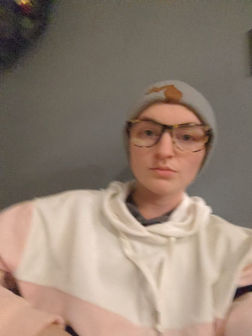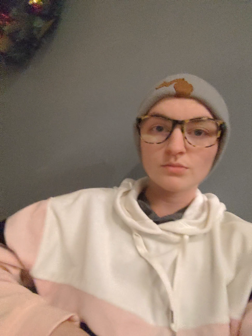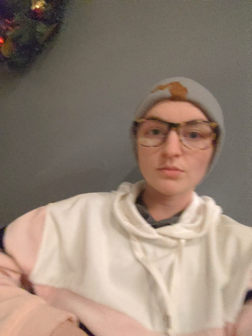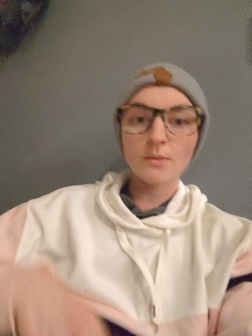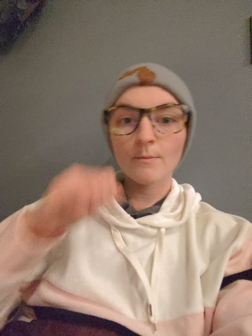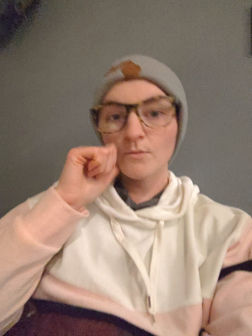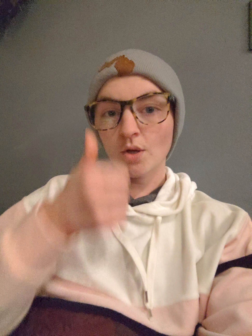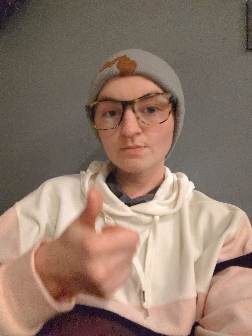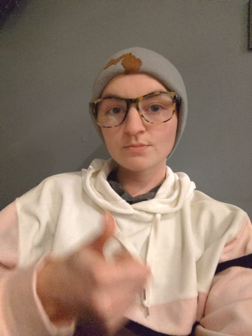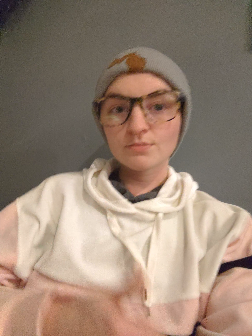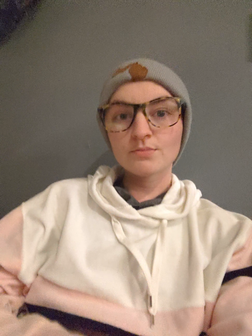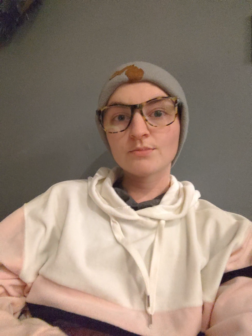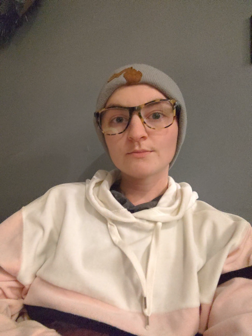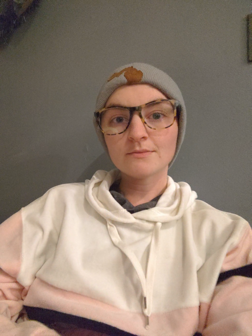tomorrow